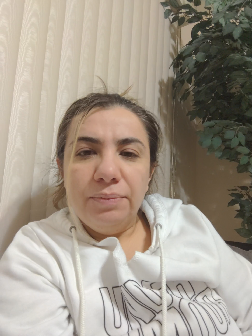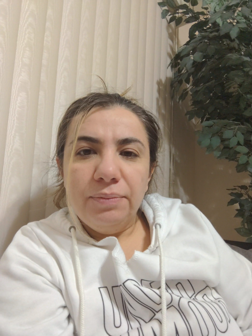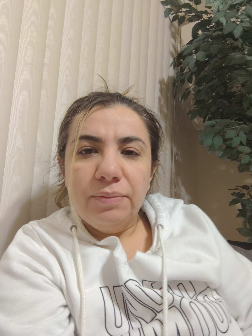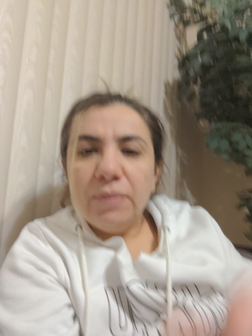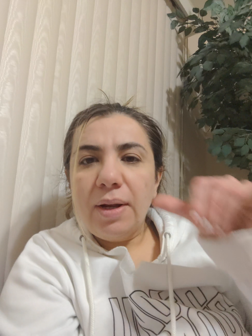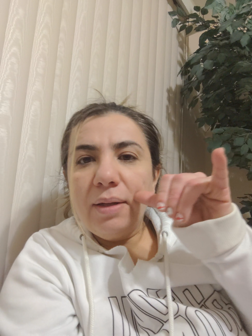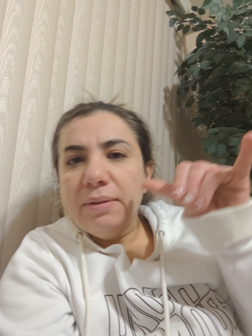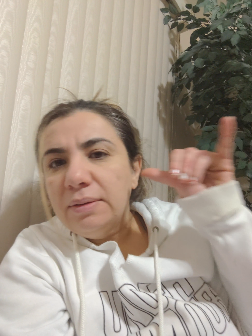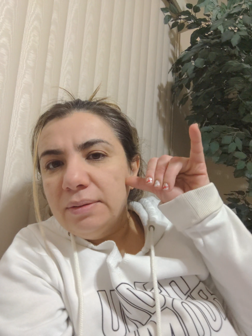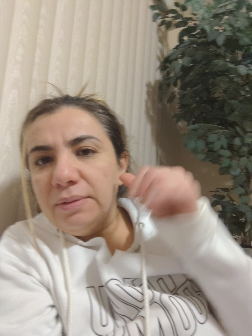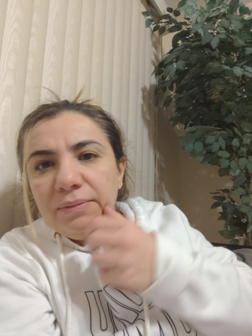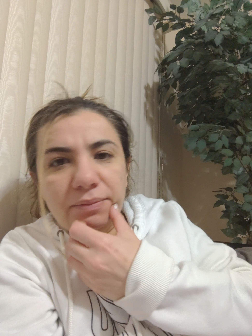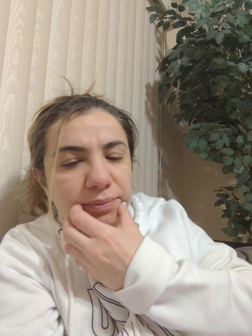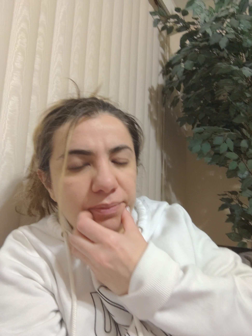yesterday